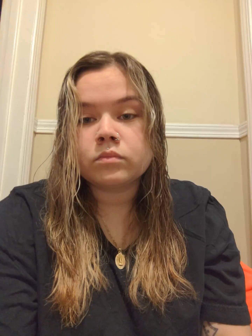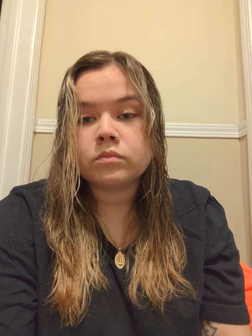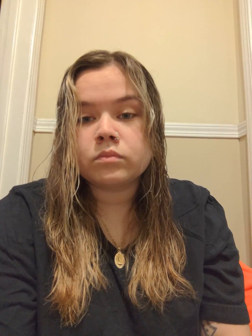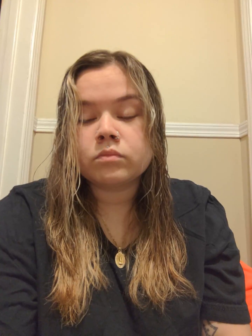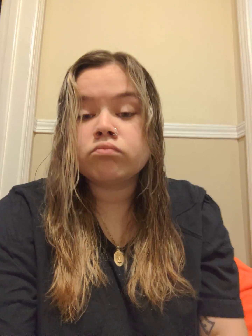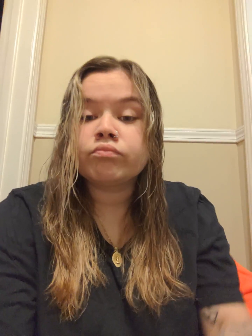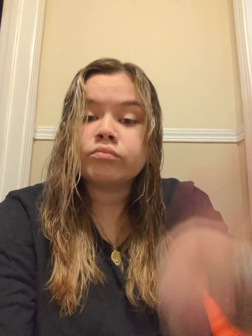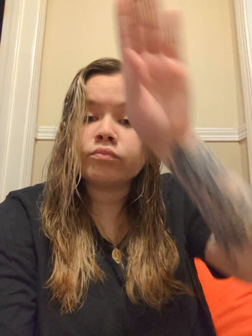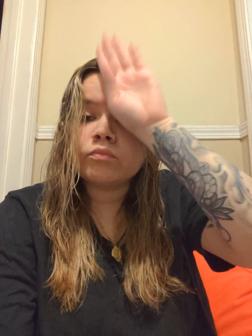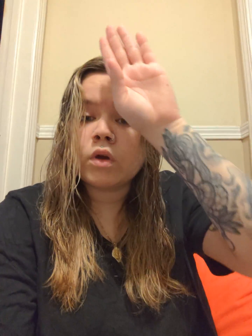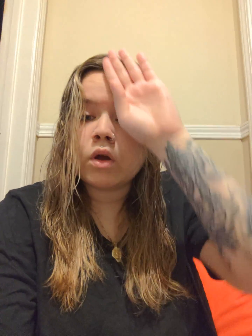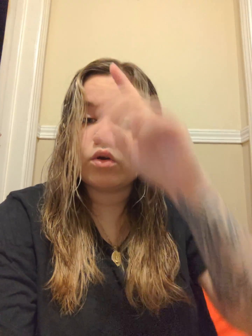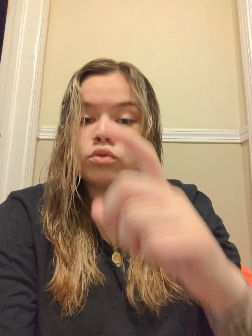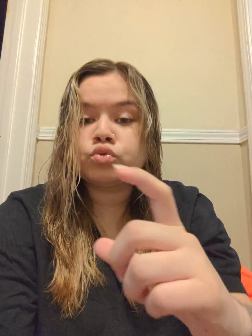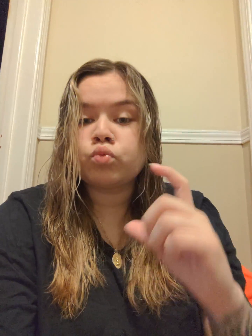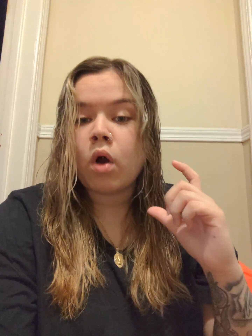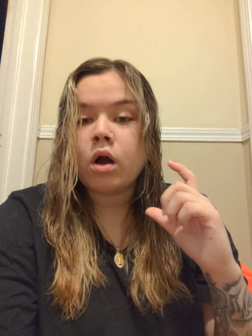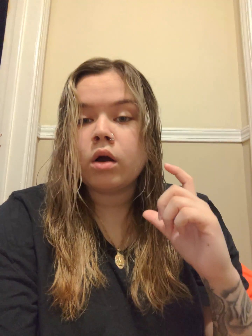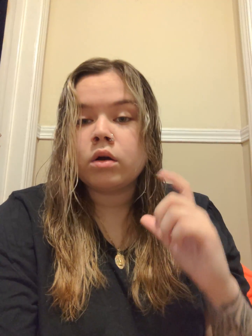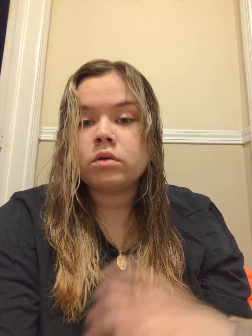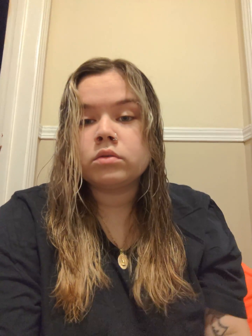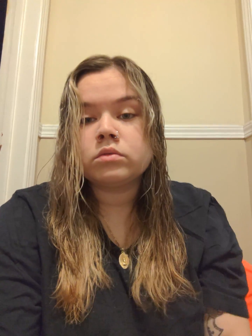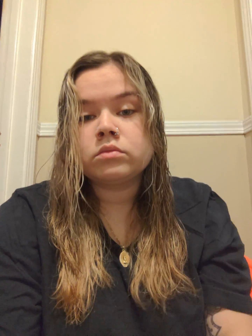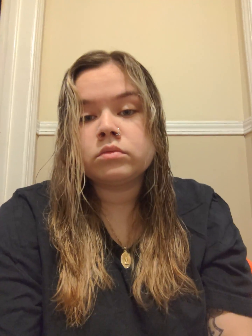fire truck